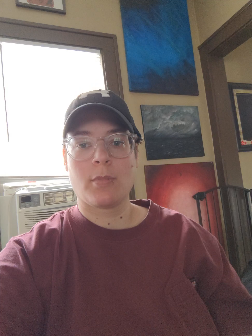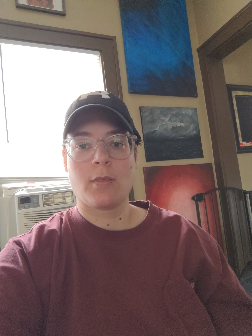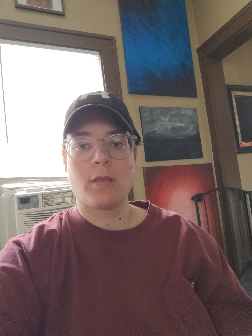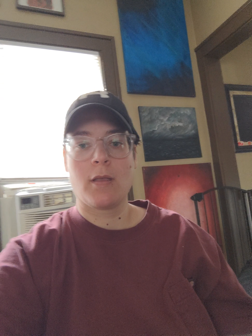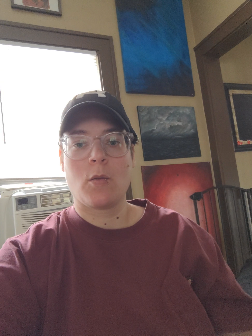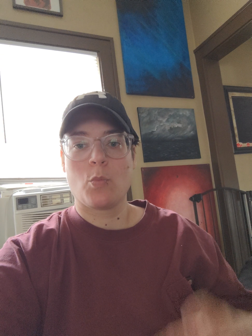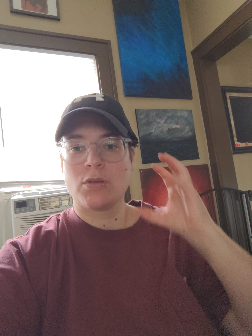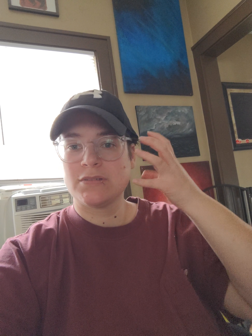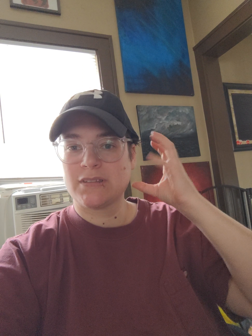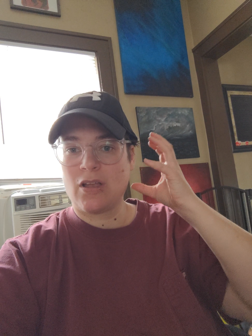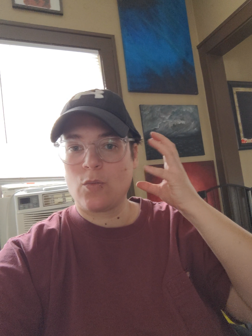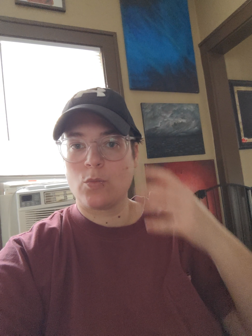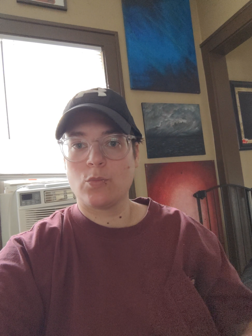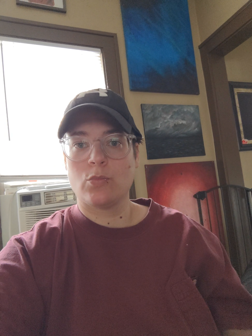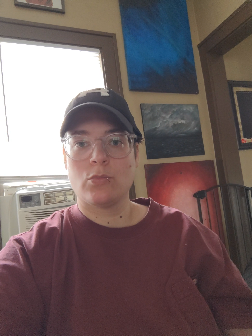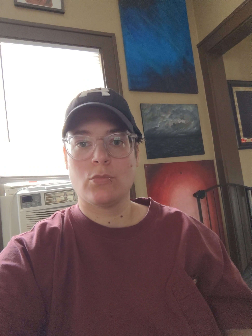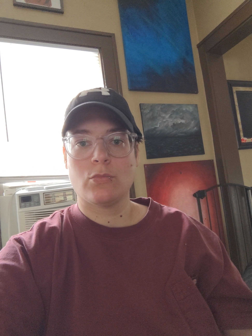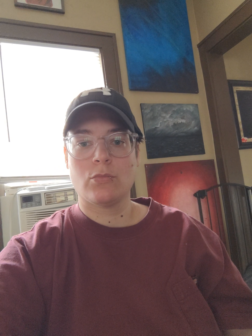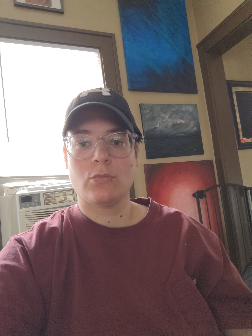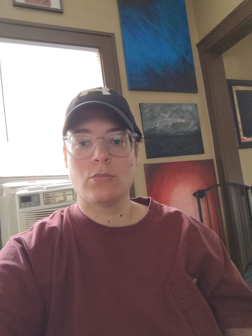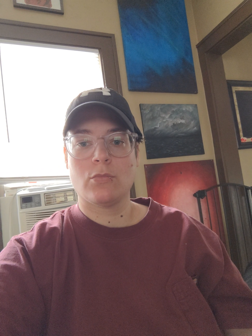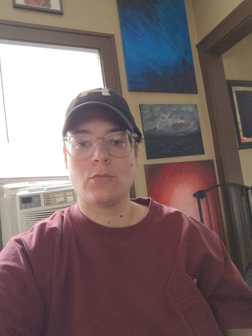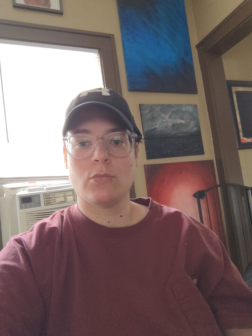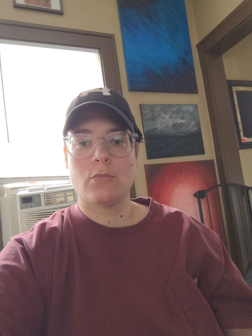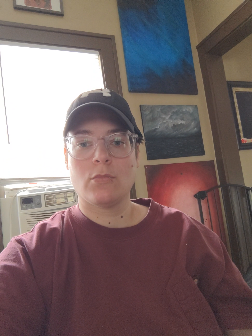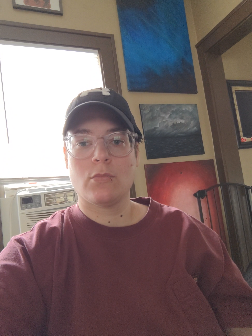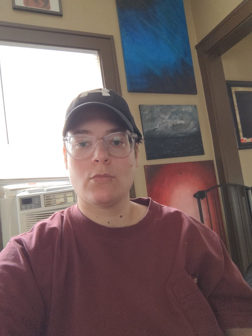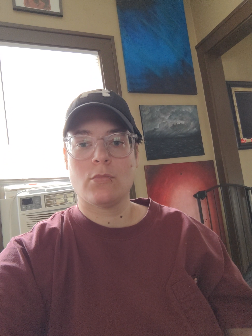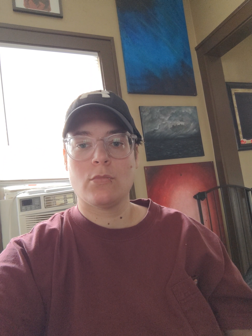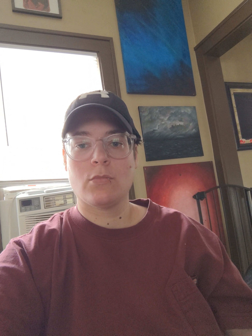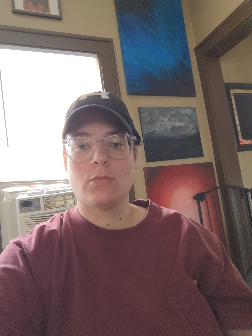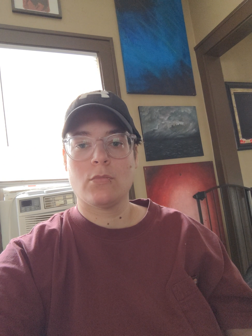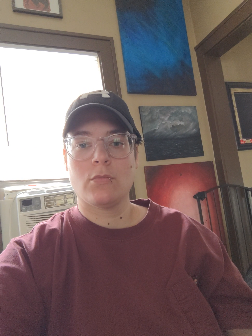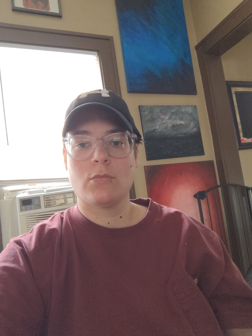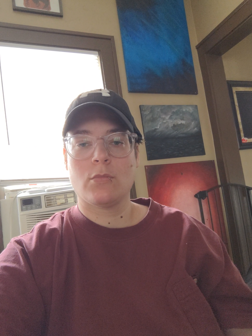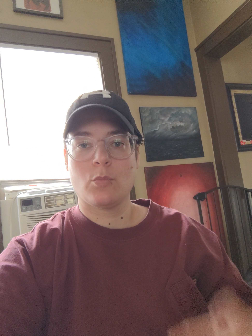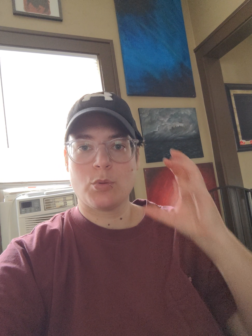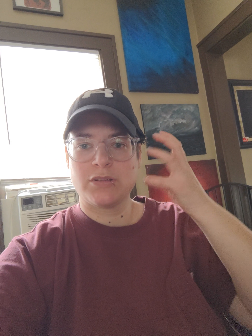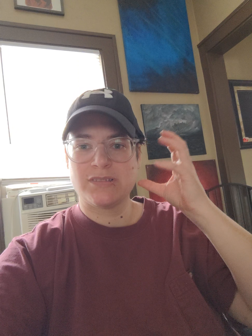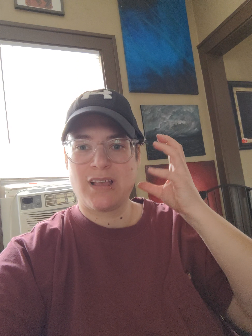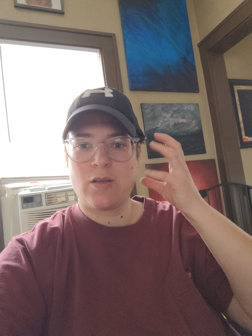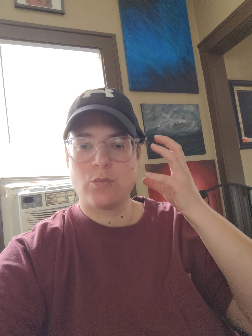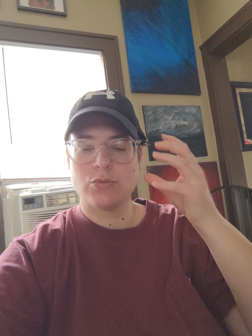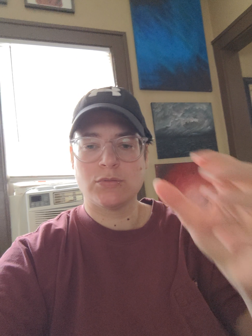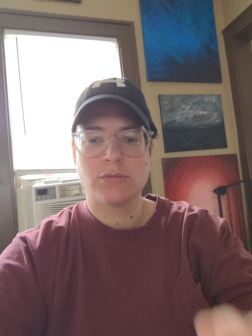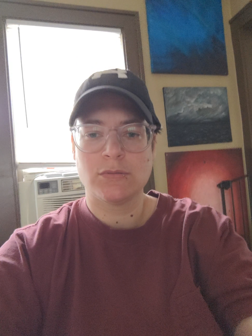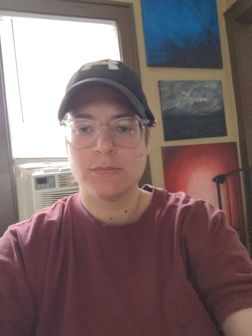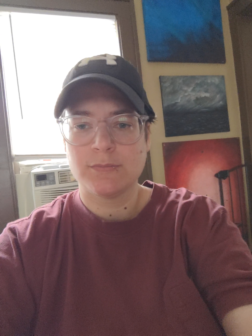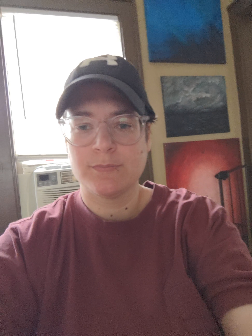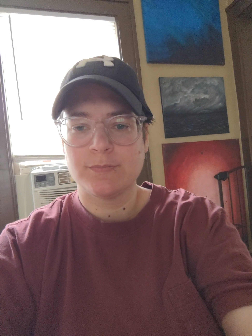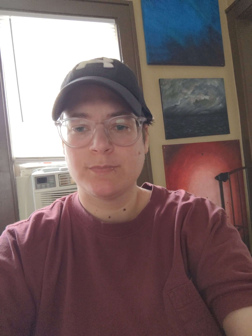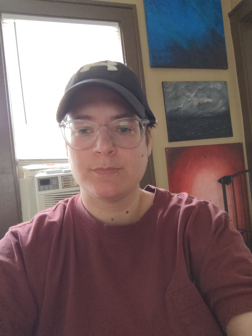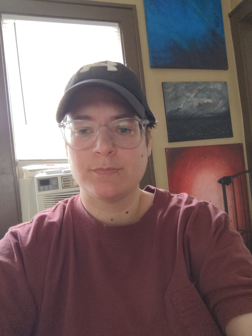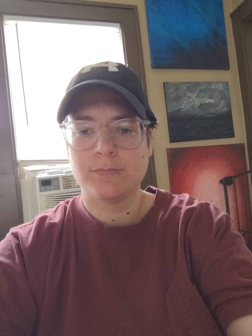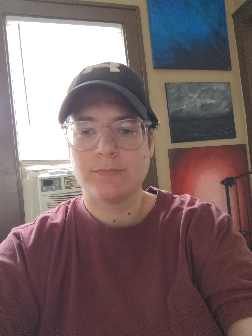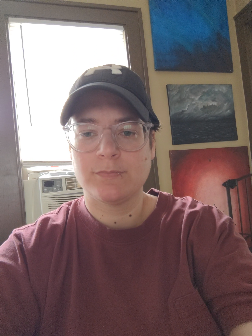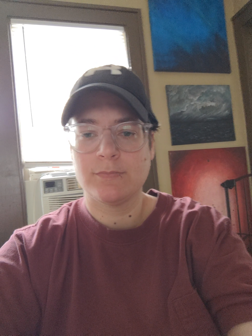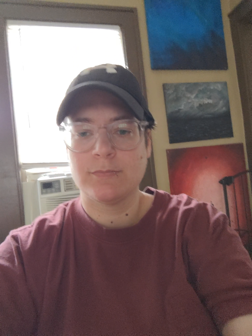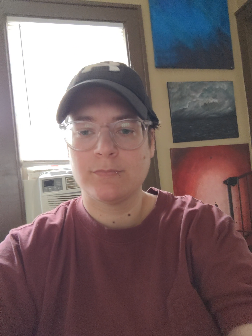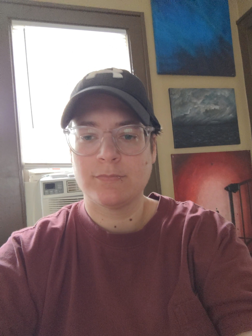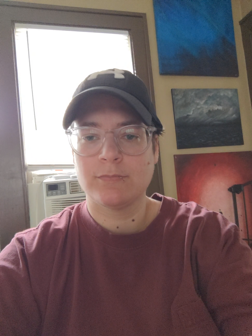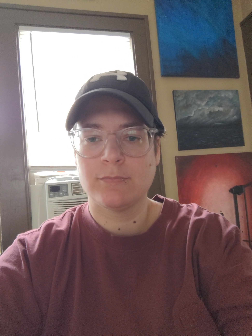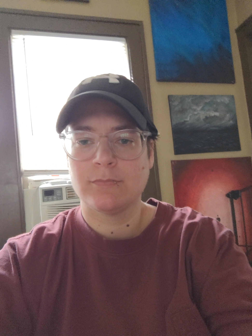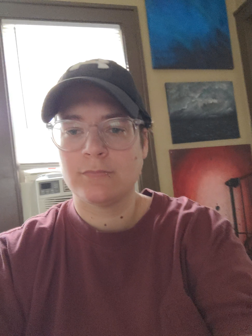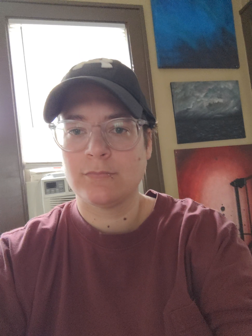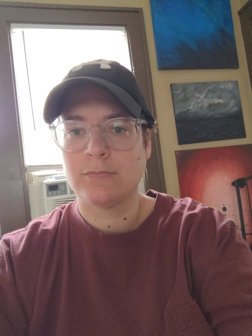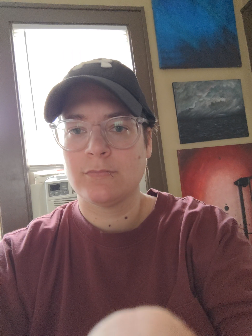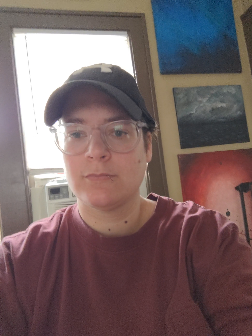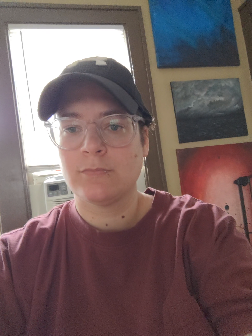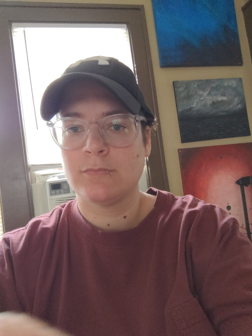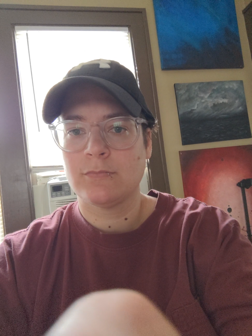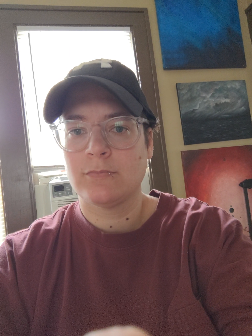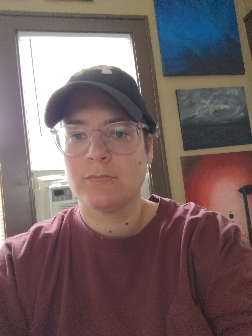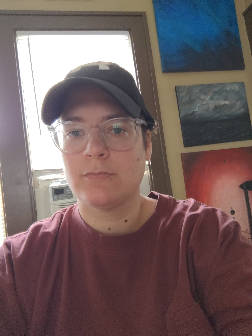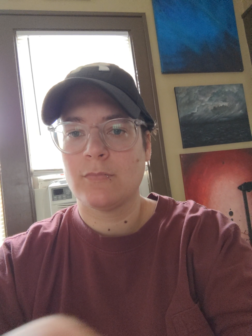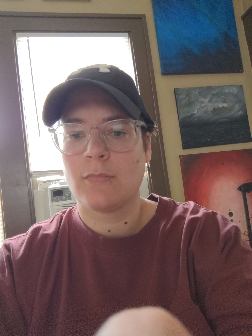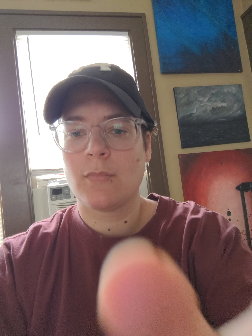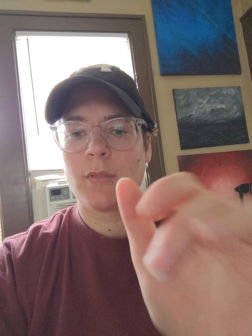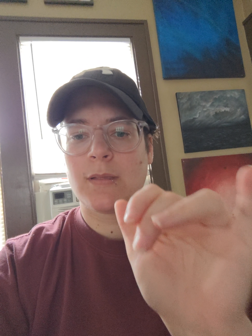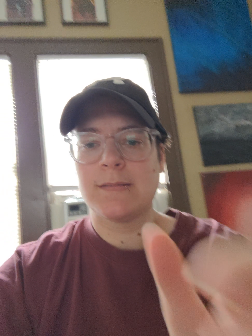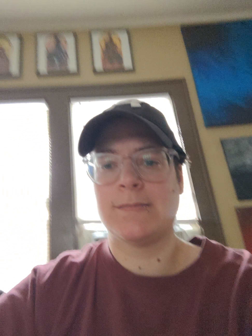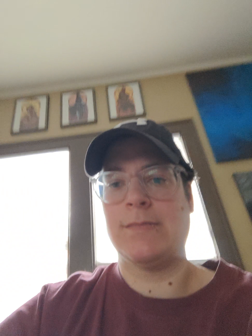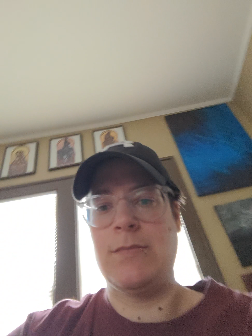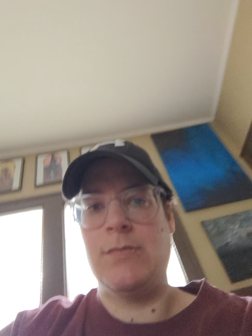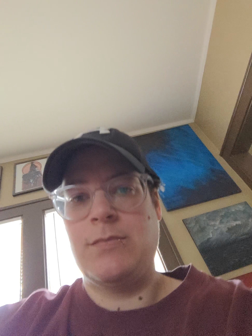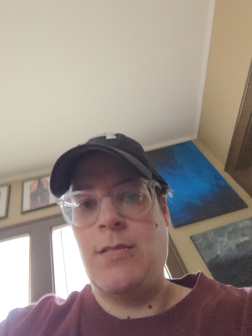radio